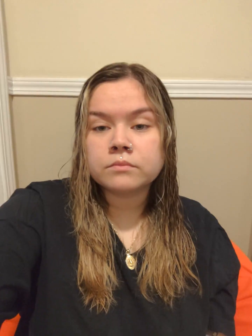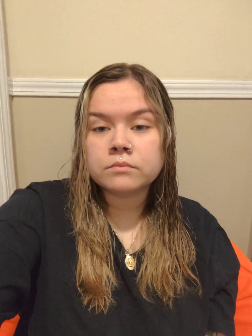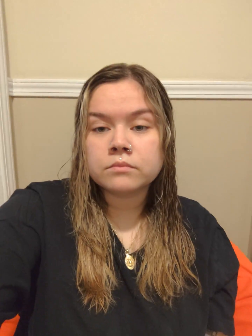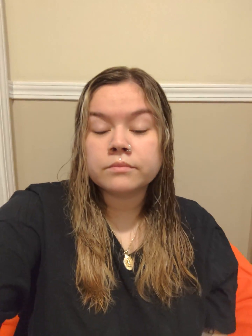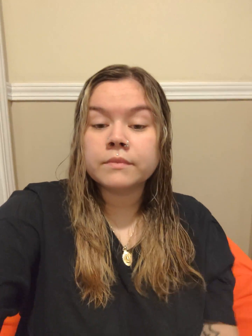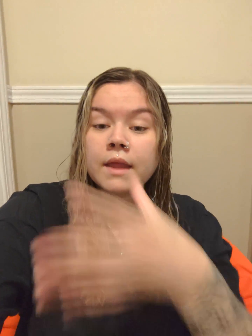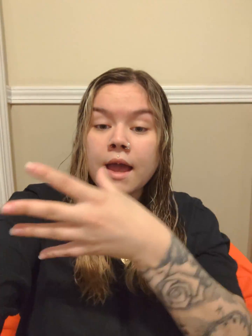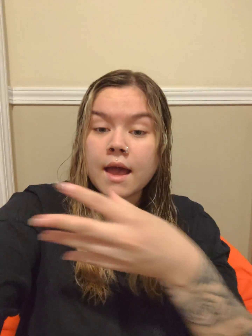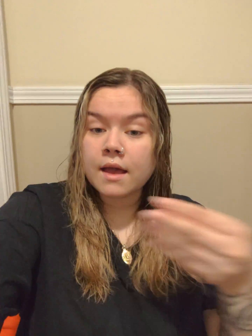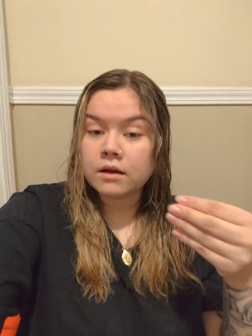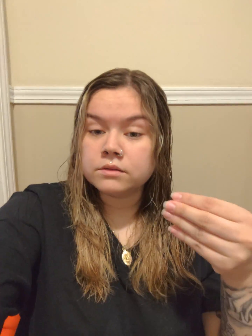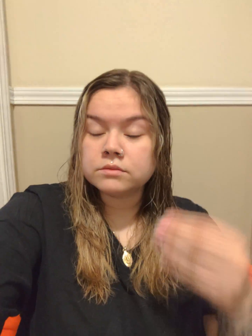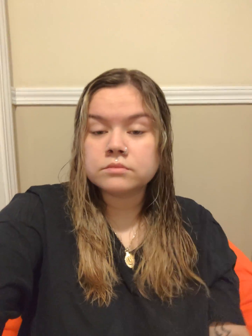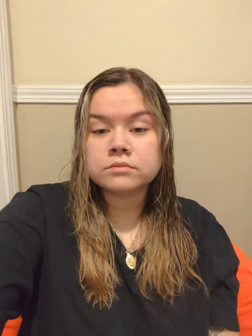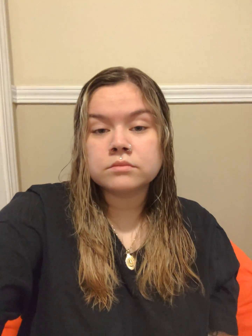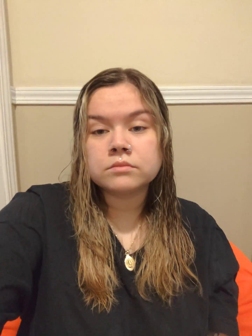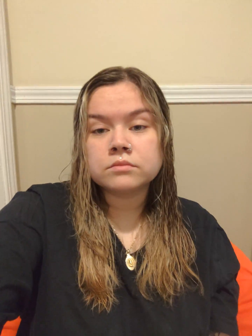and